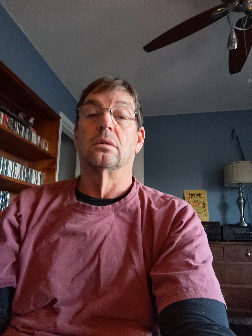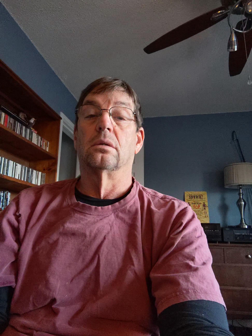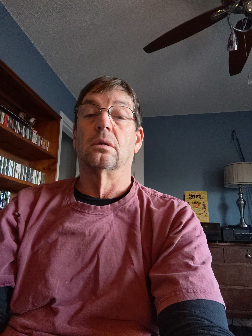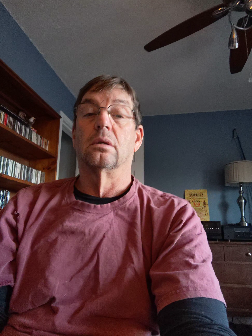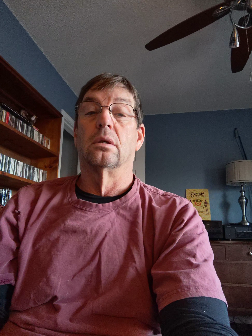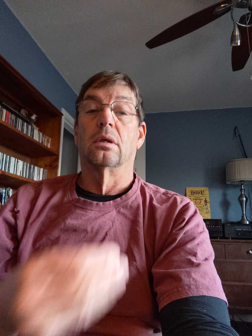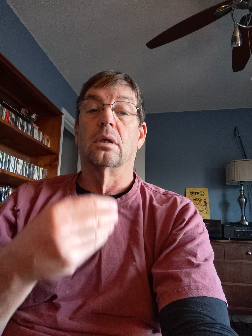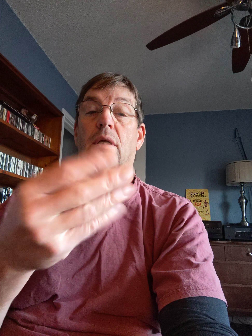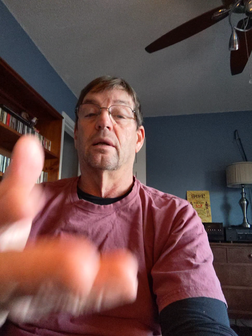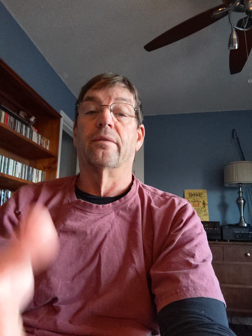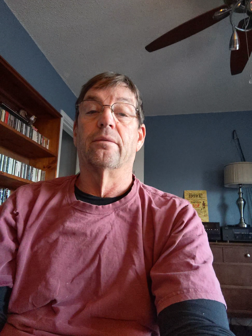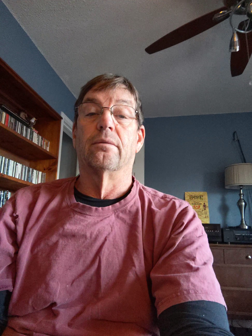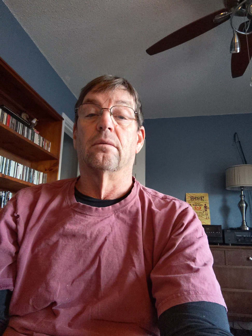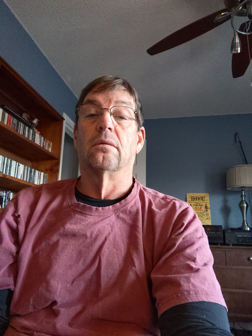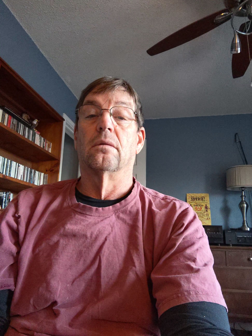give